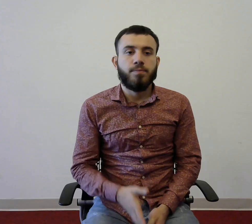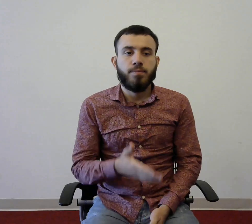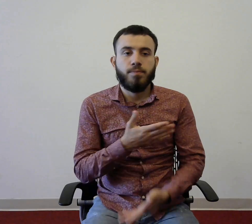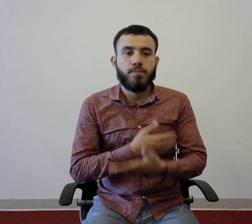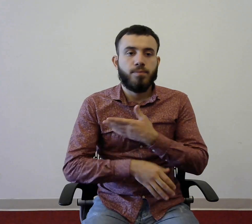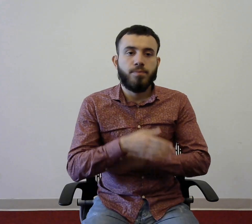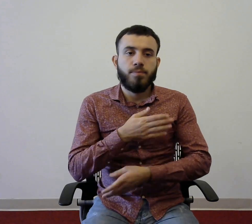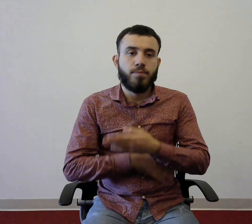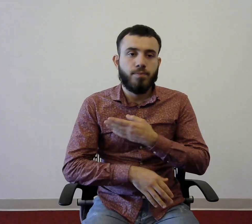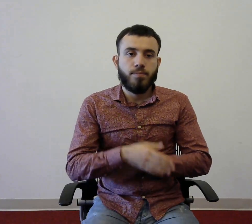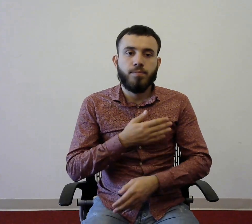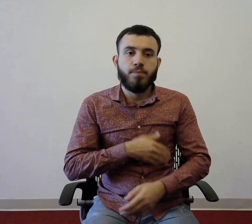əlil